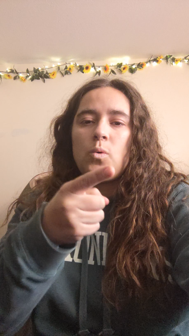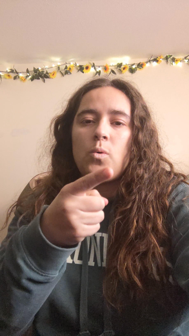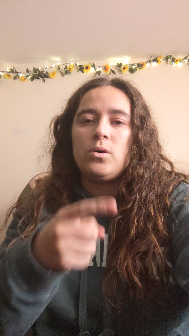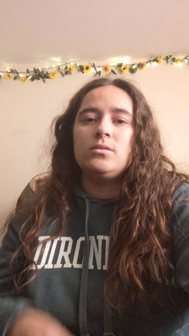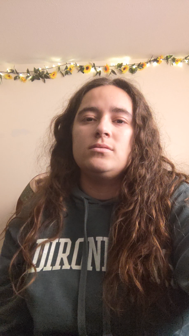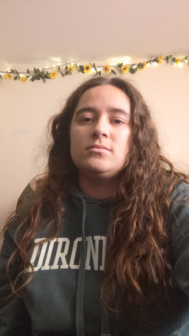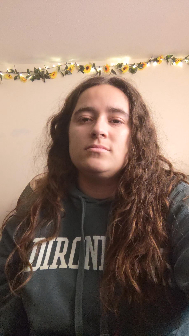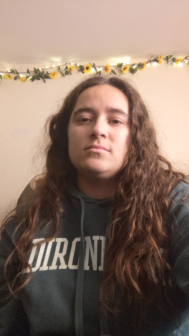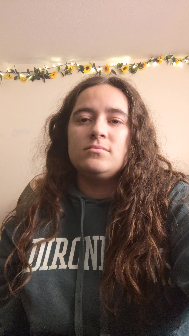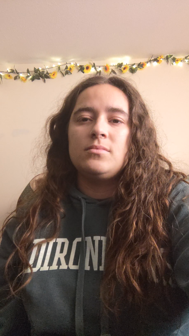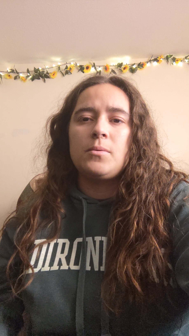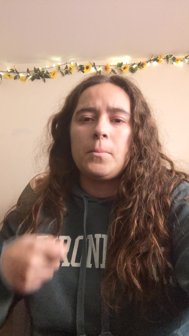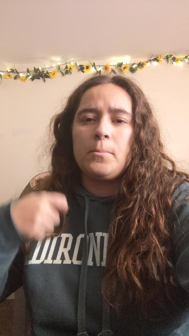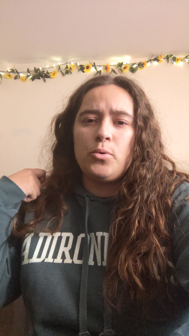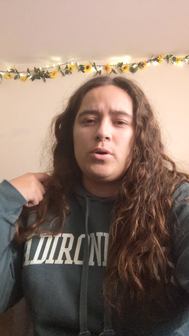pull